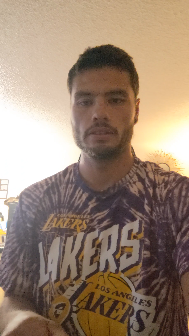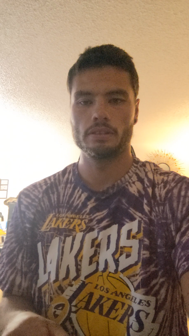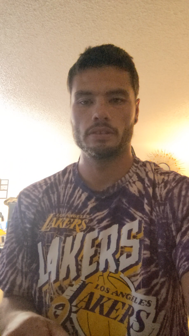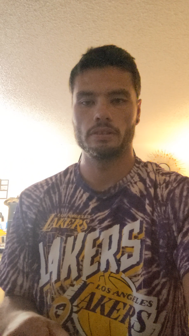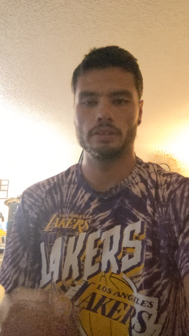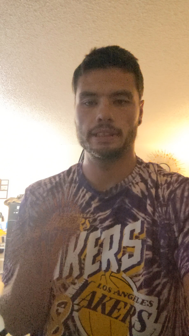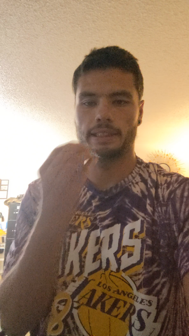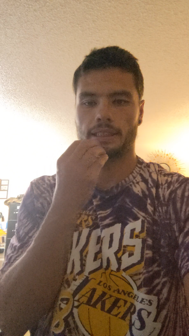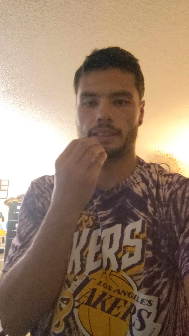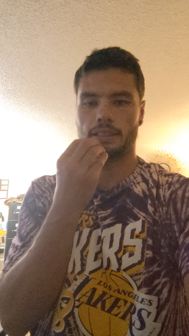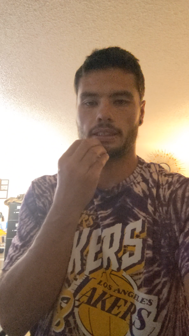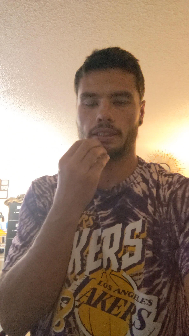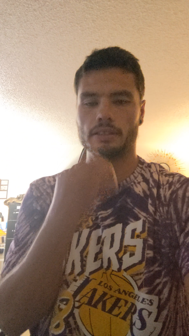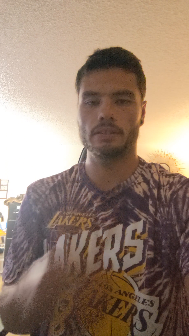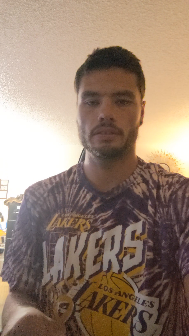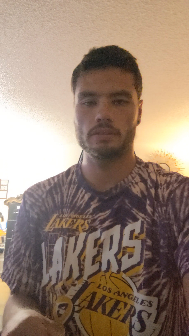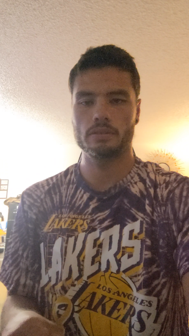eat